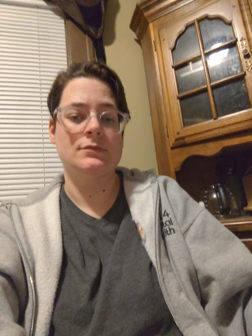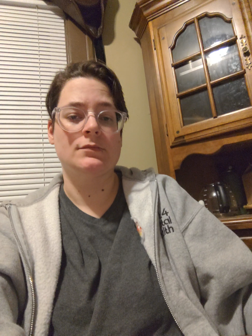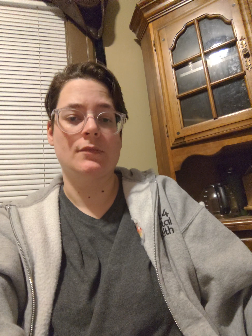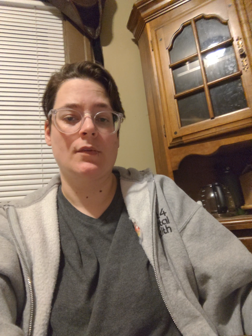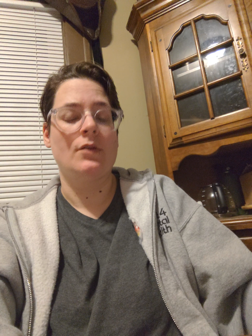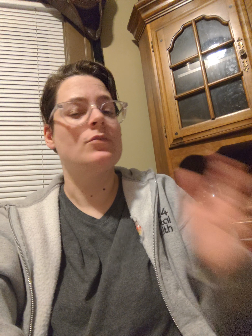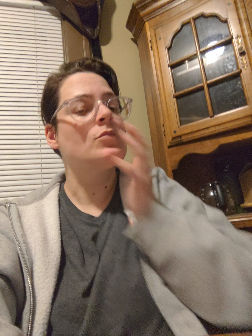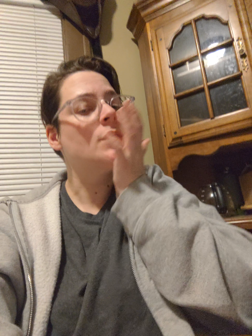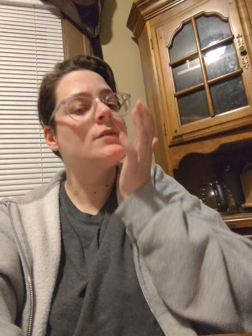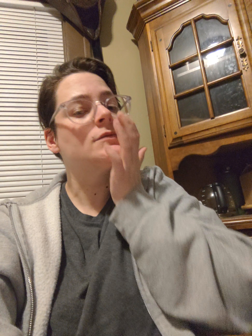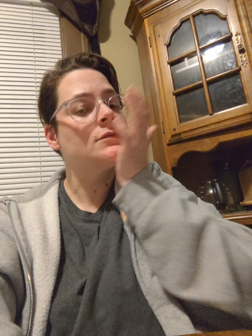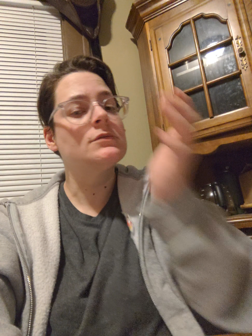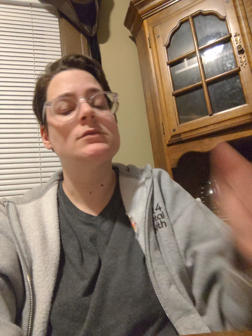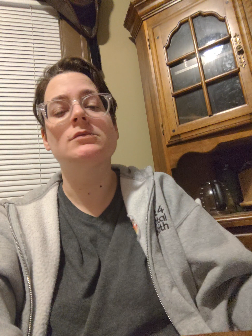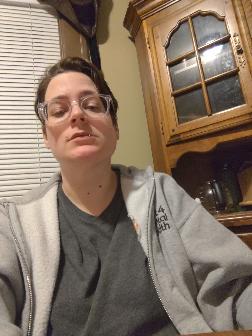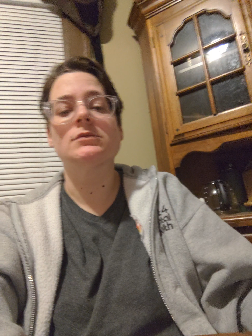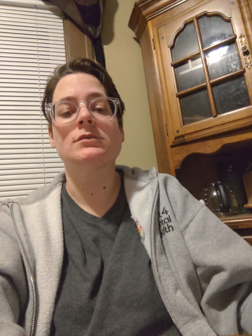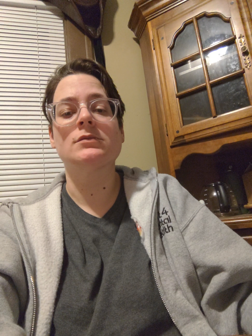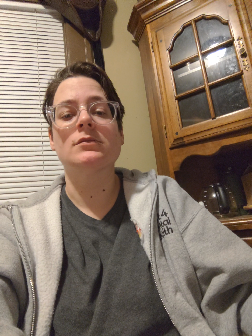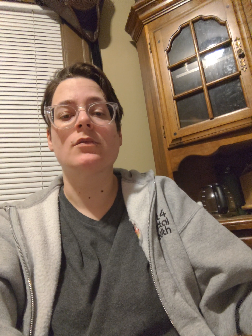grass